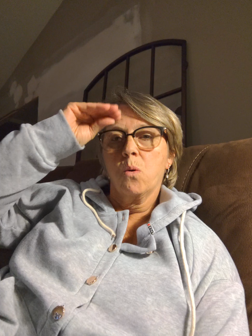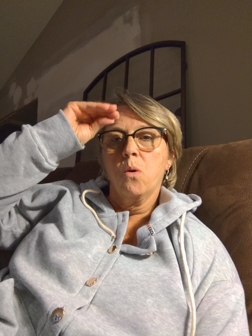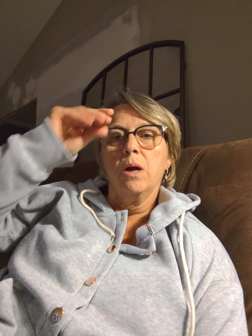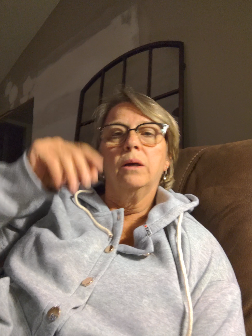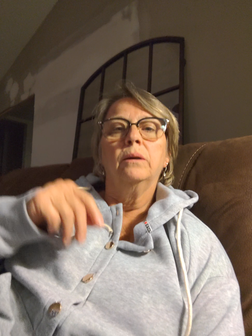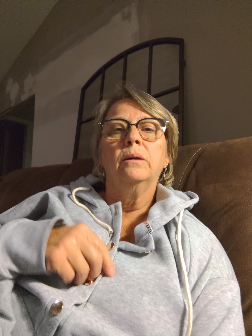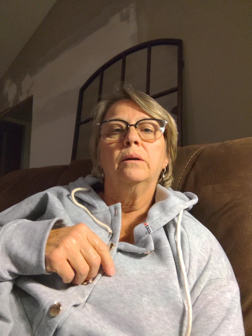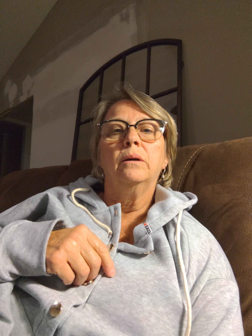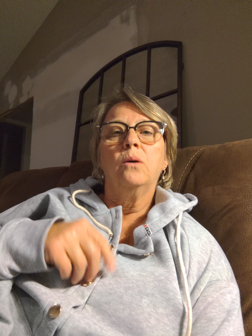boy